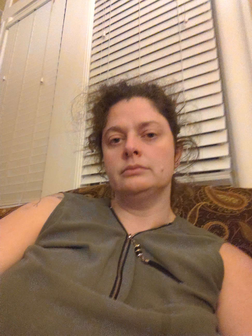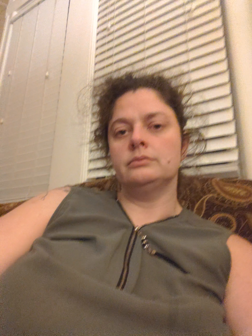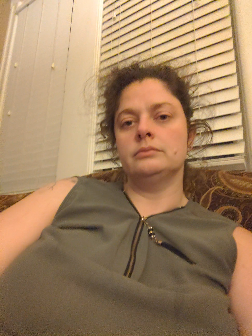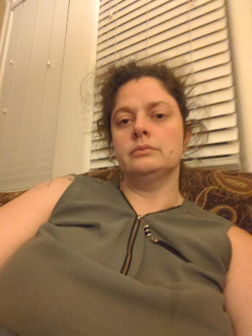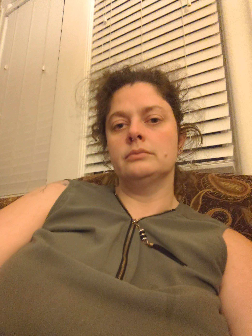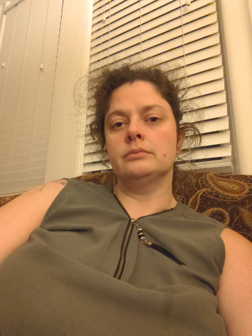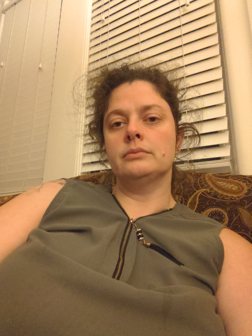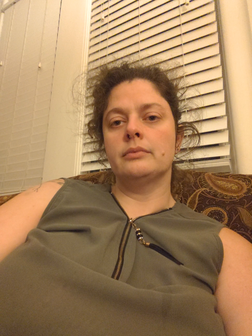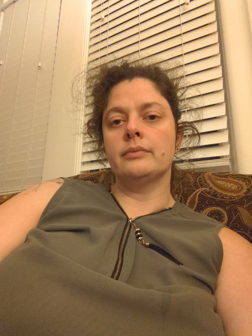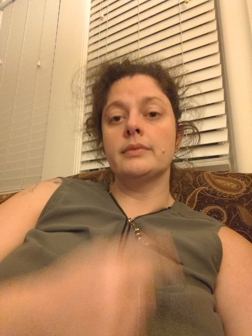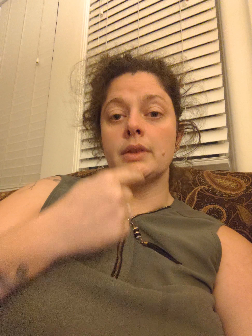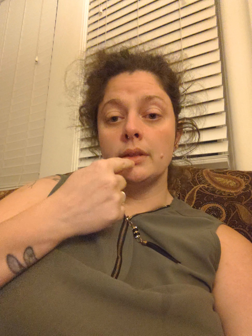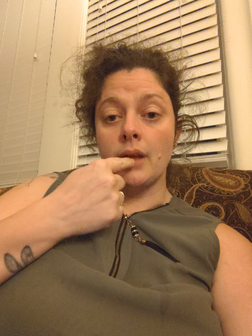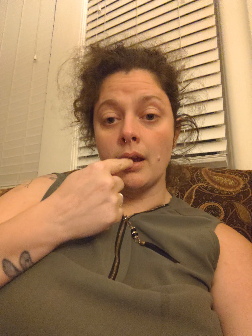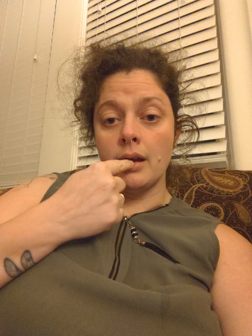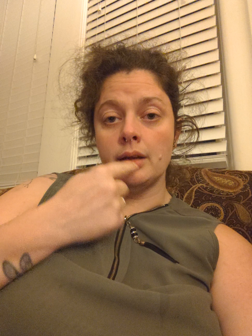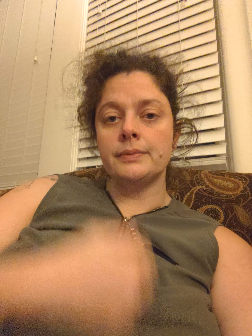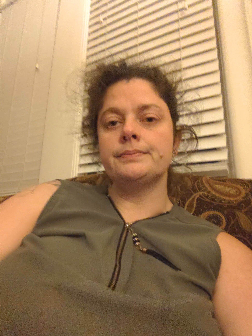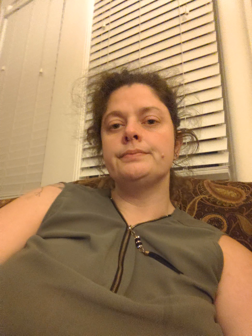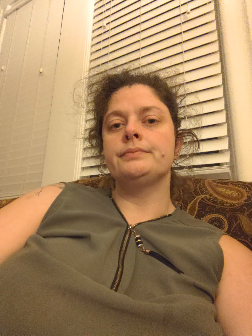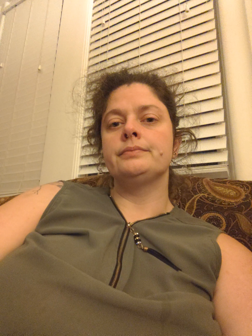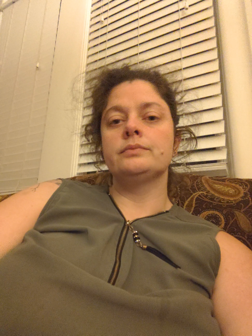tongue